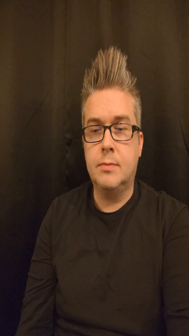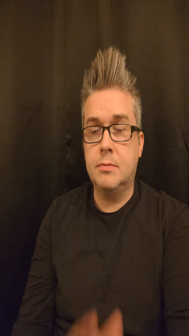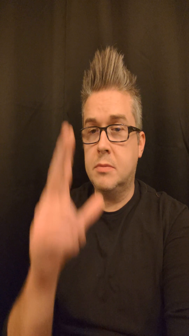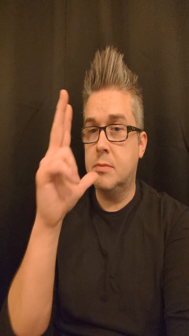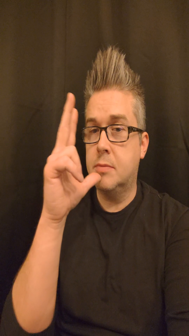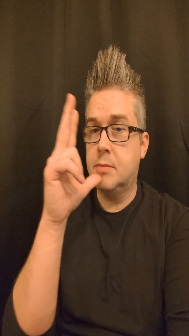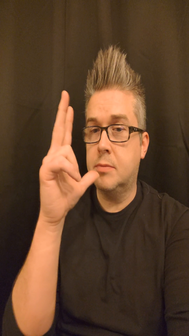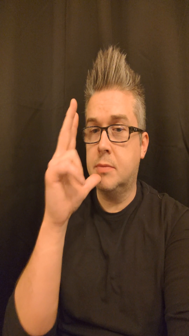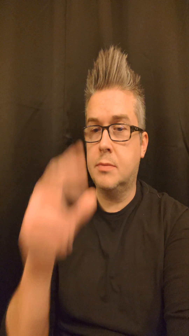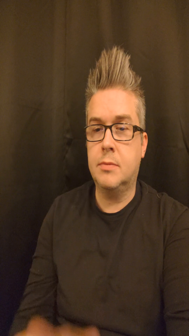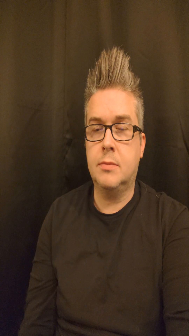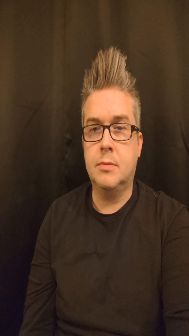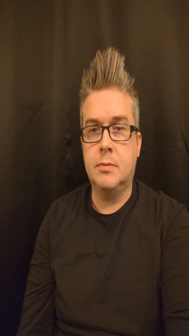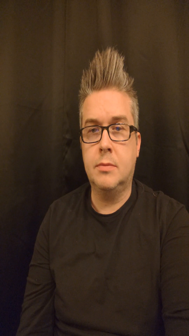hen